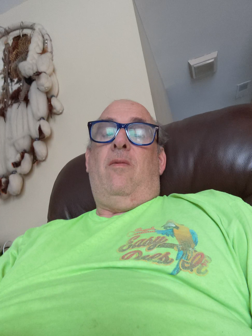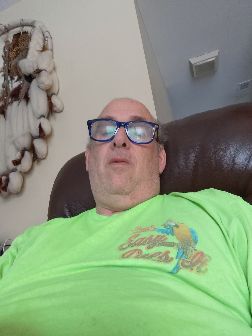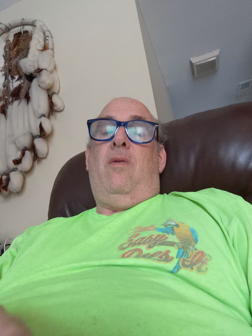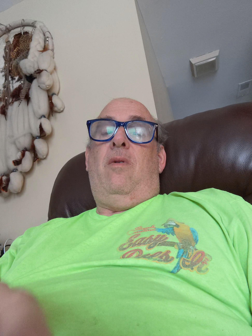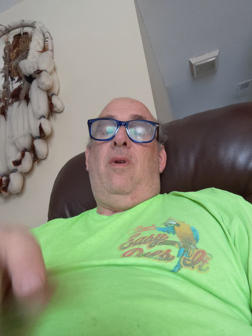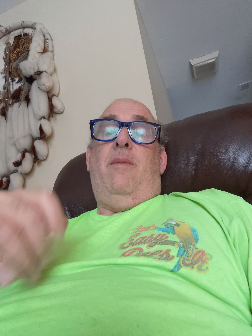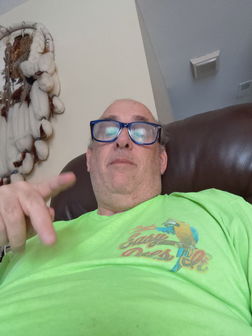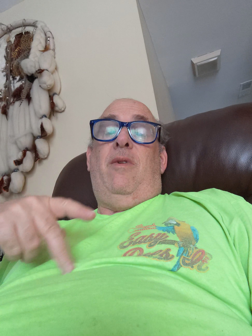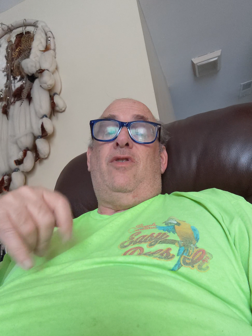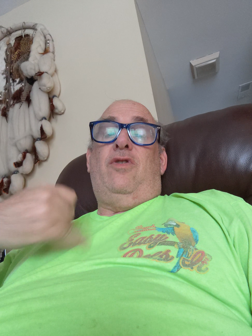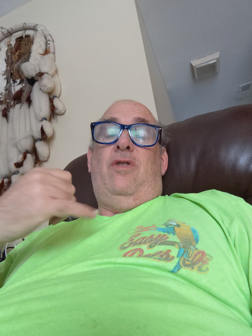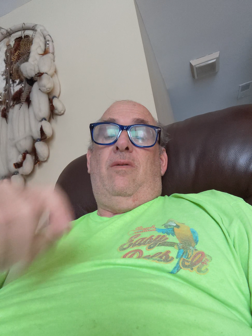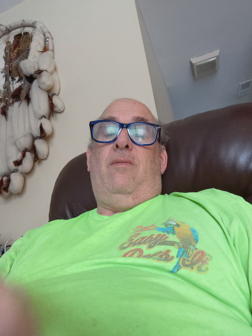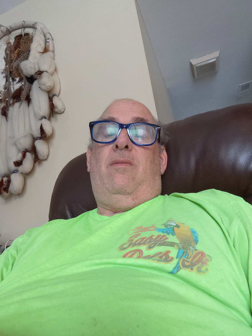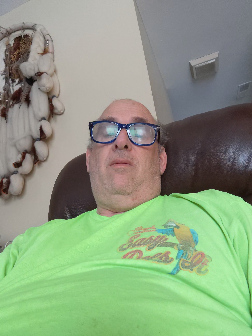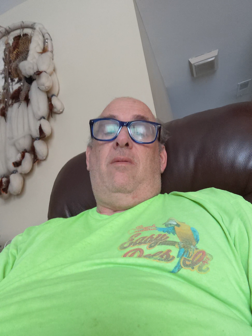pajamas